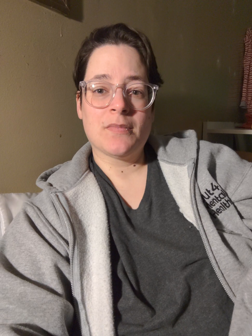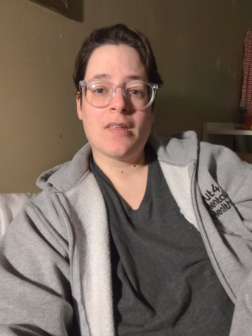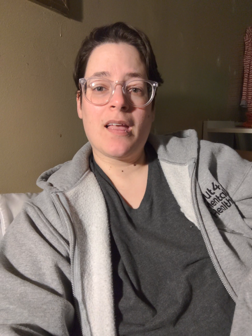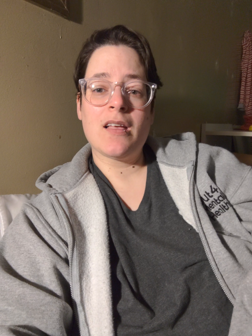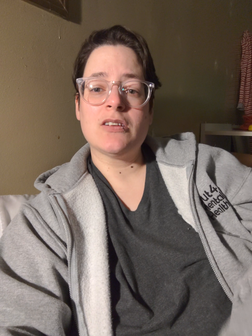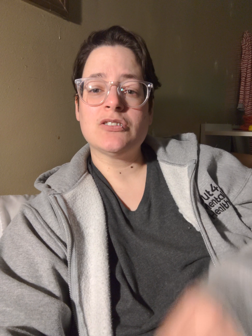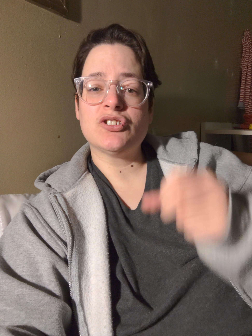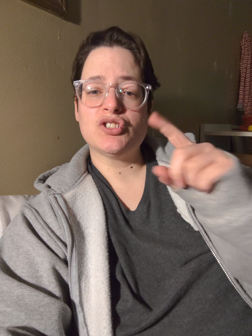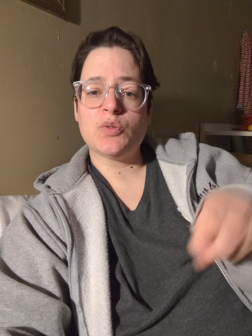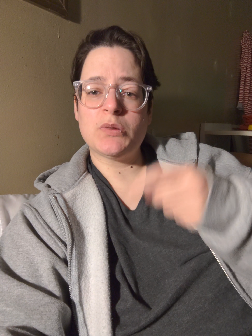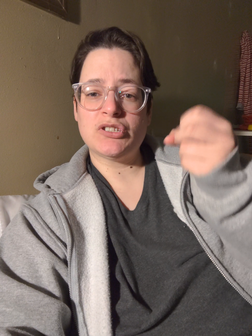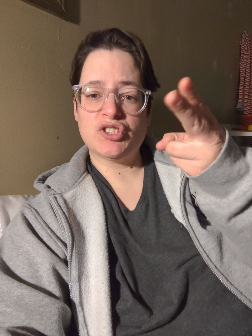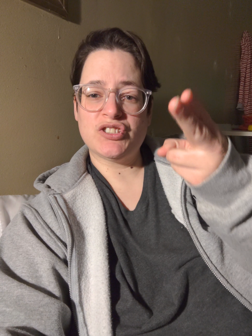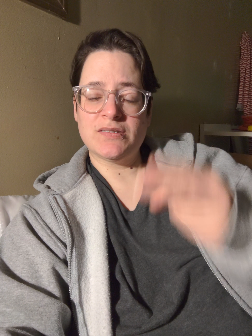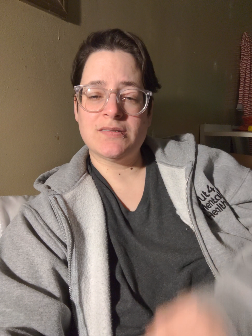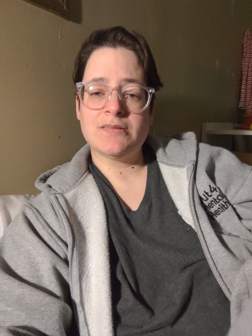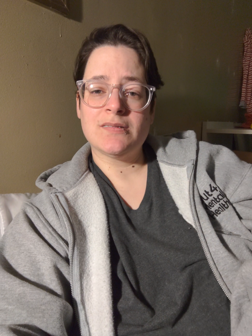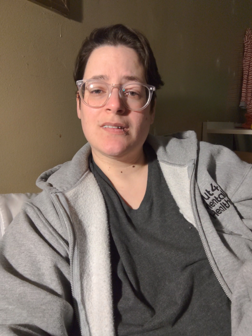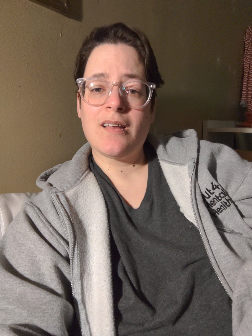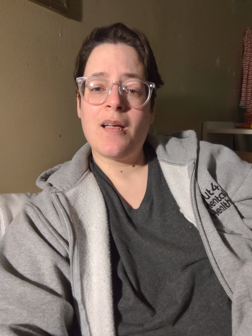garbage